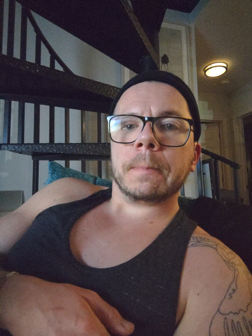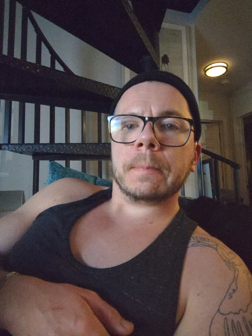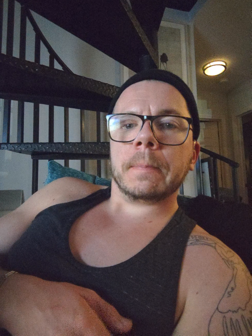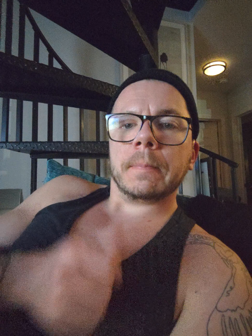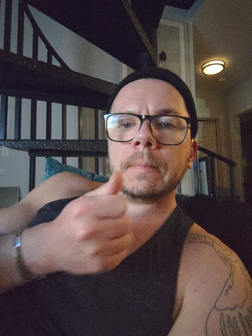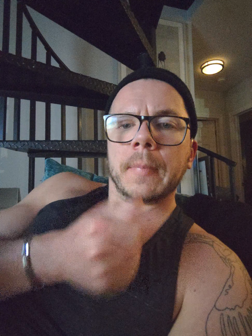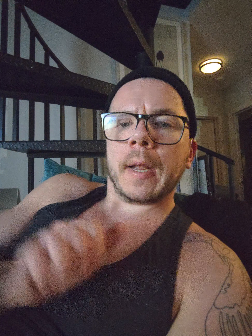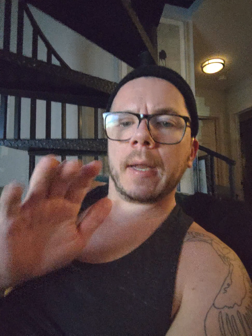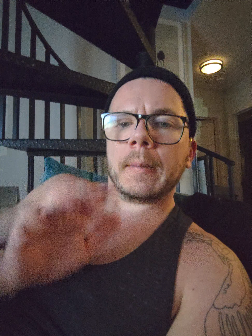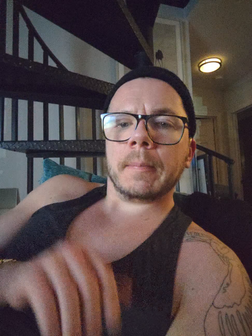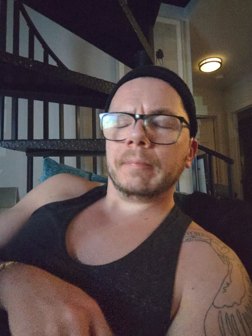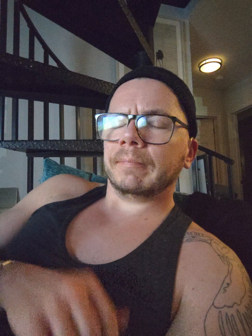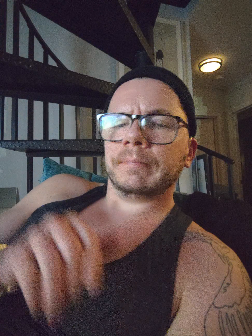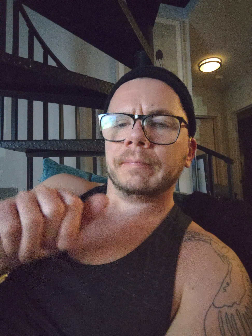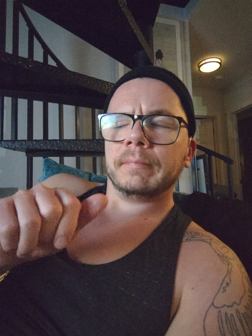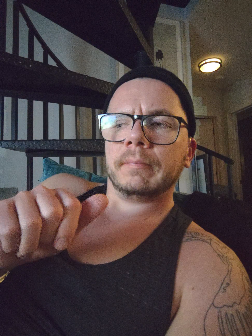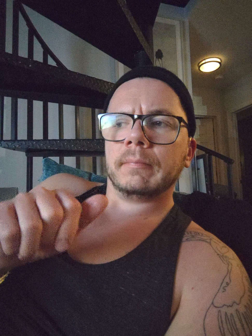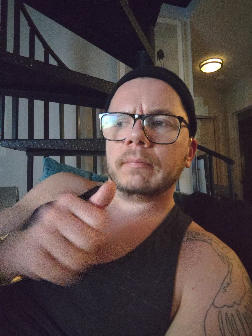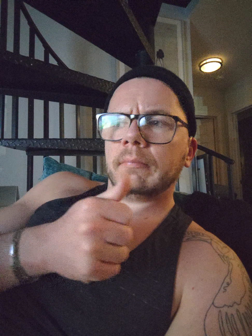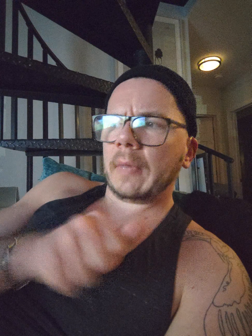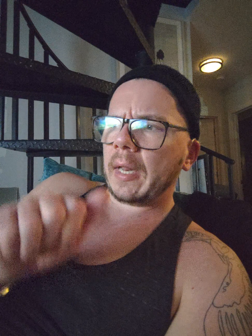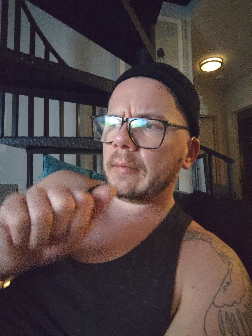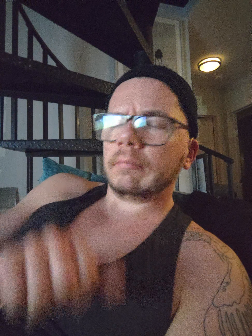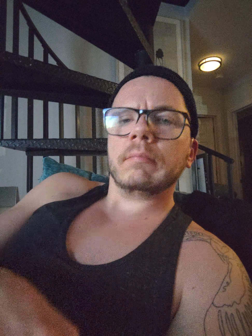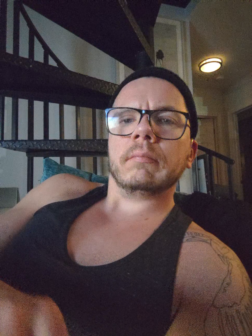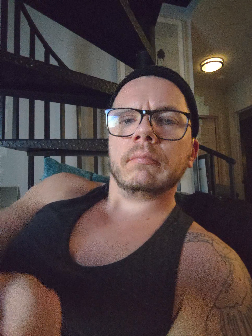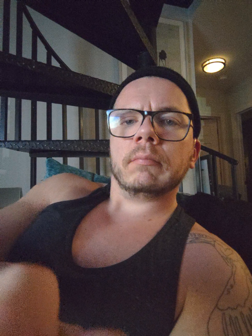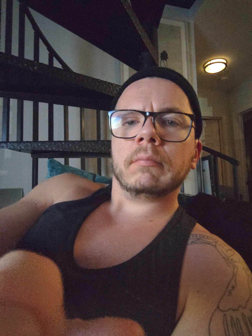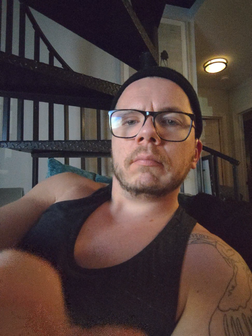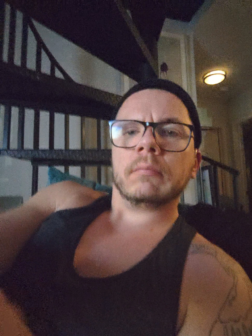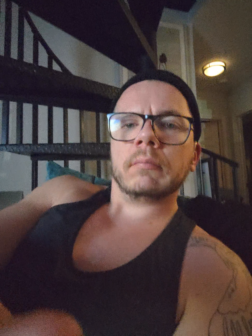any